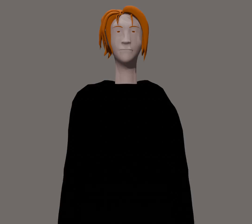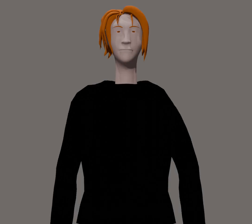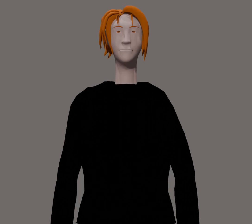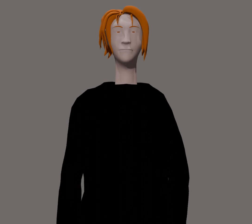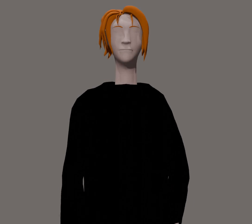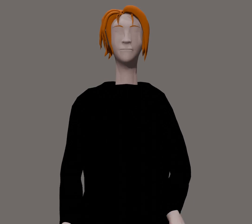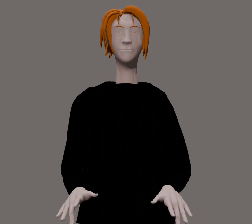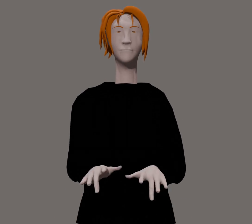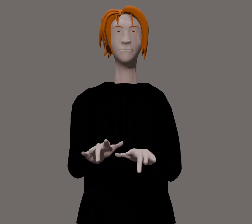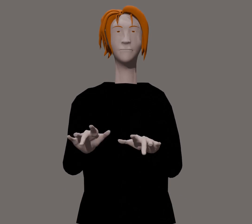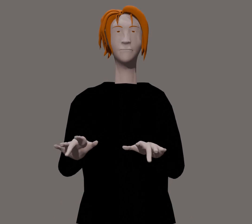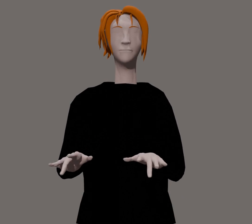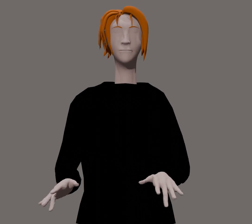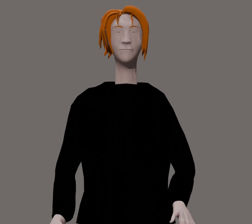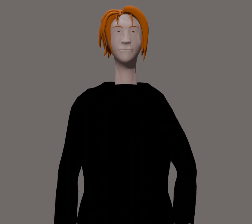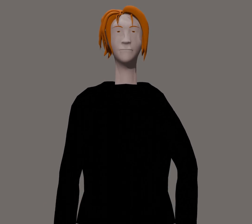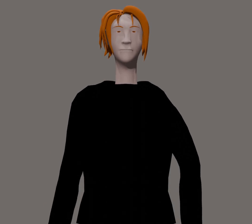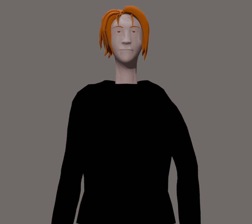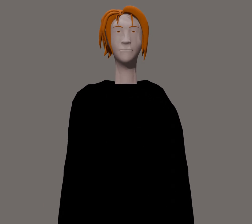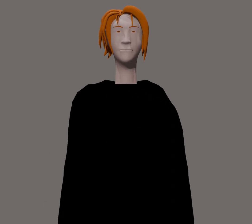Cassette